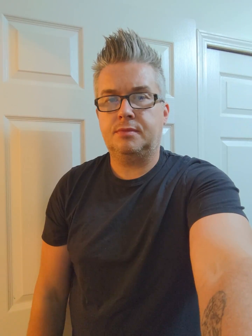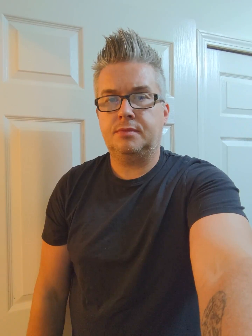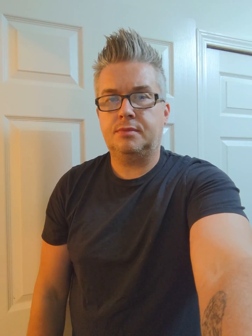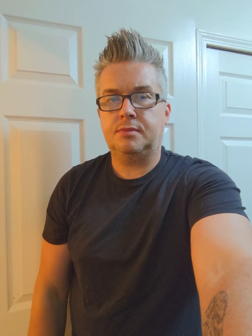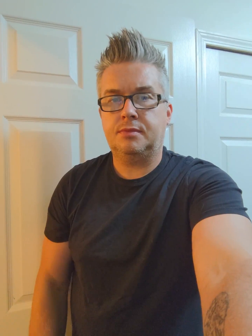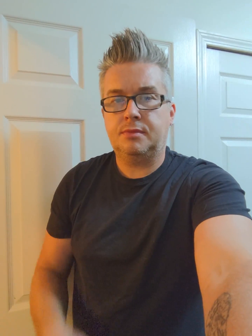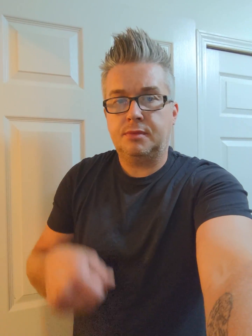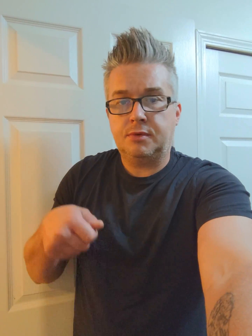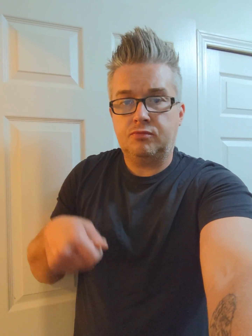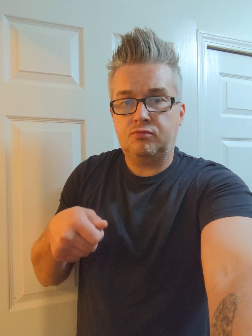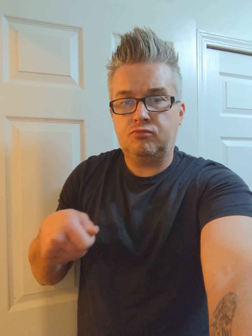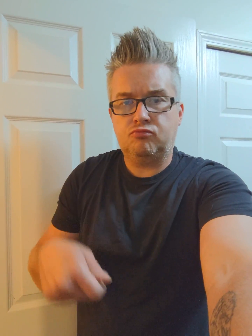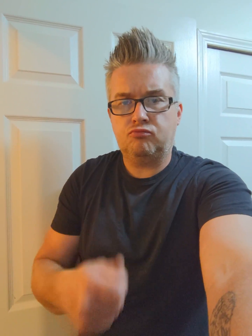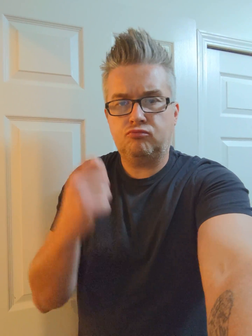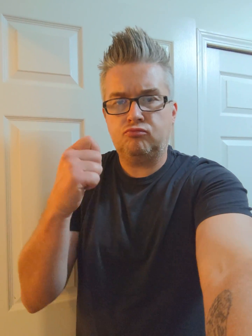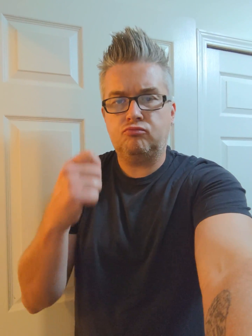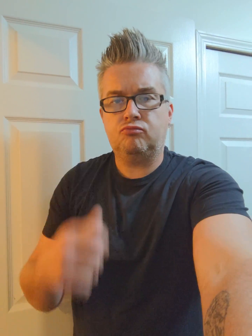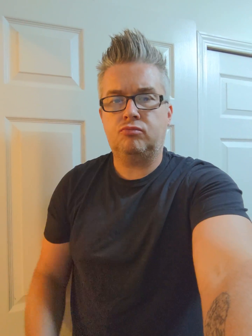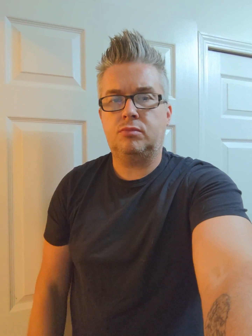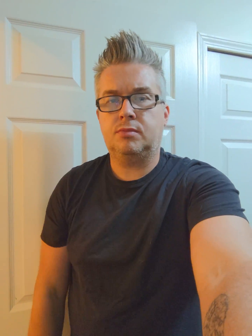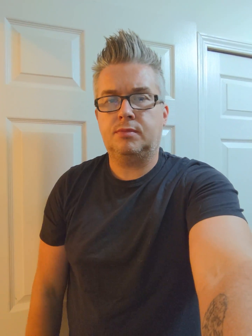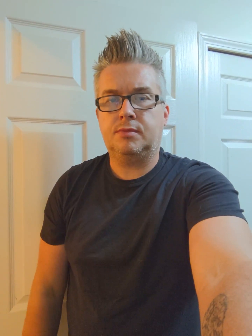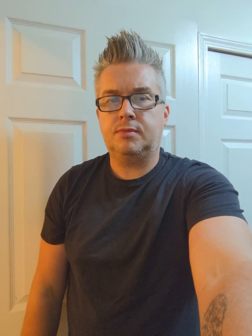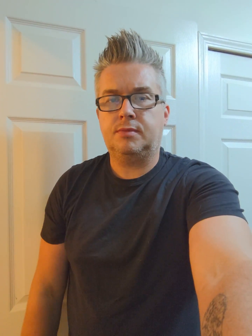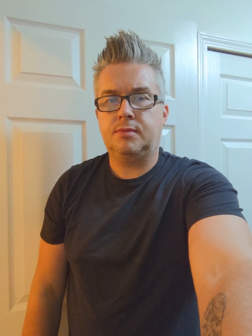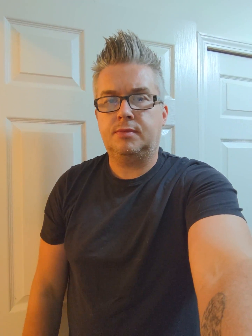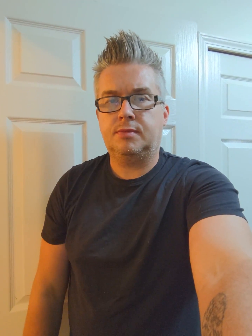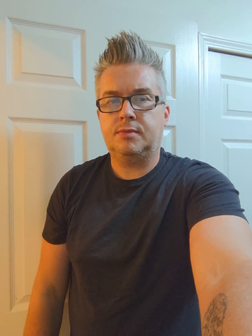shovel